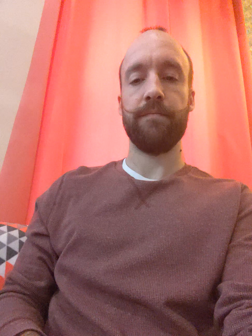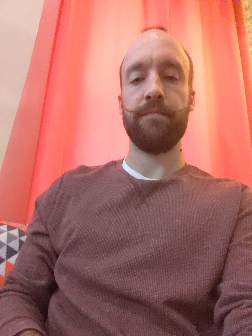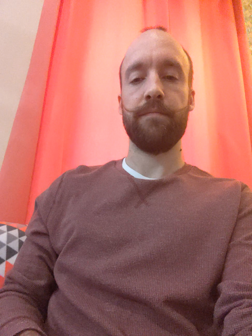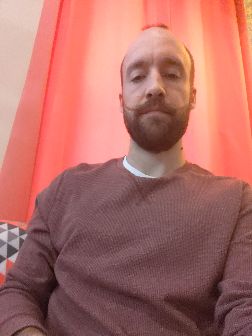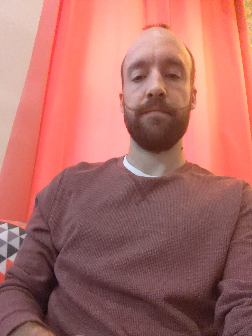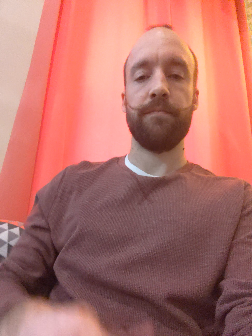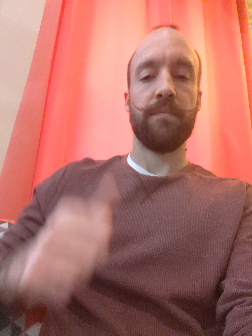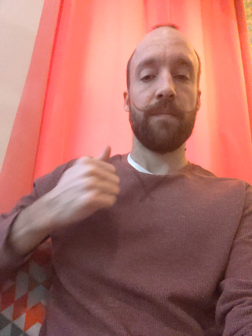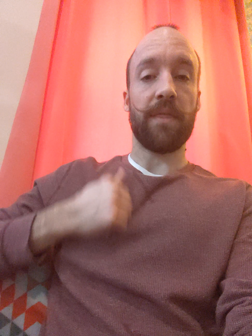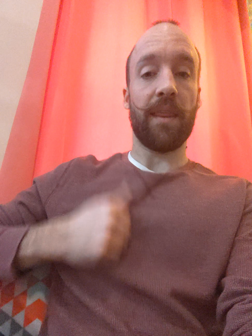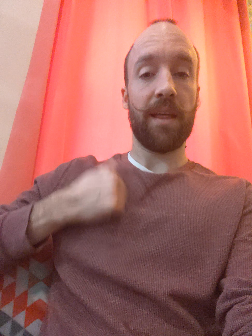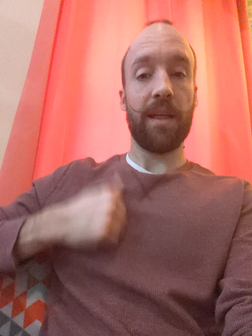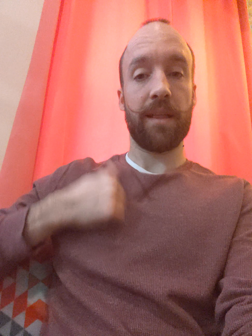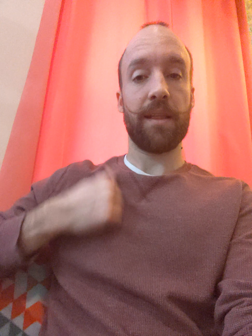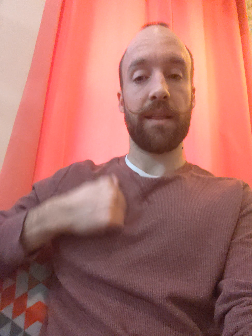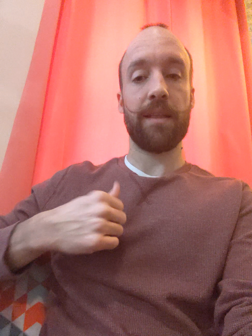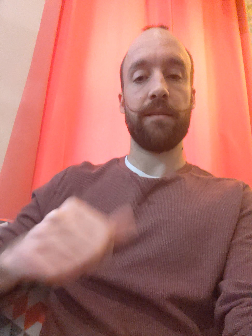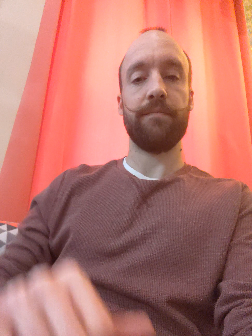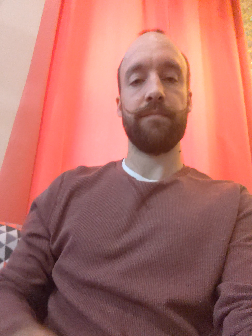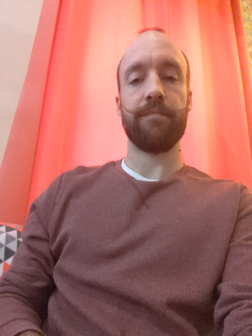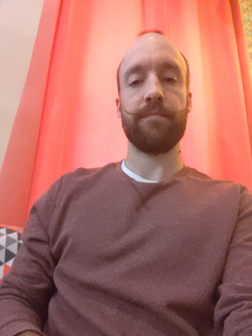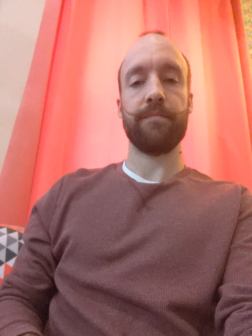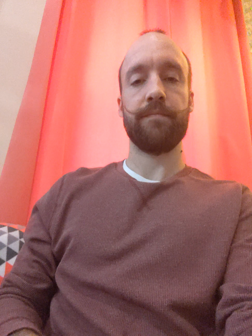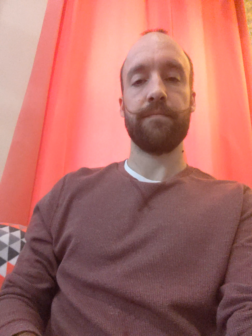bath